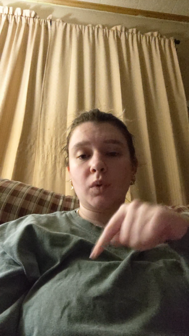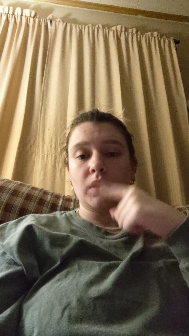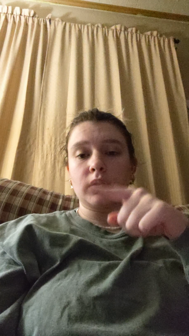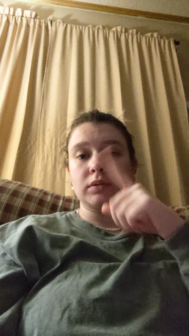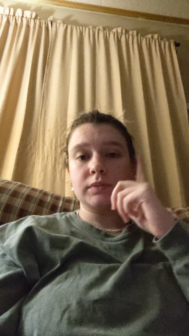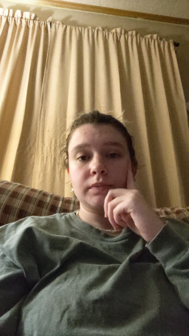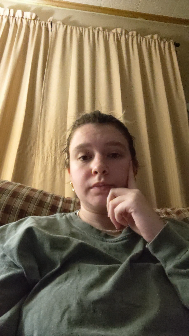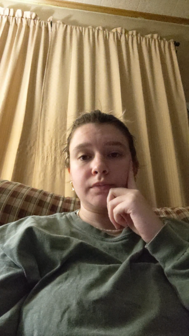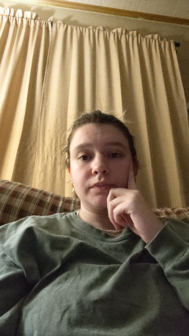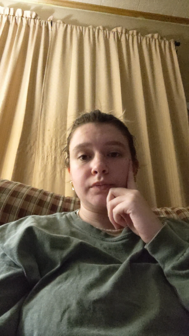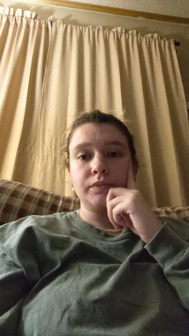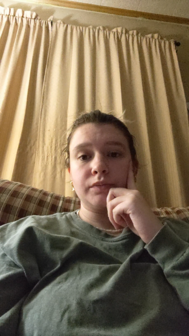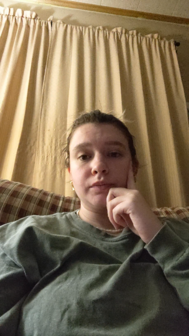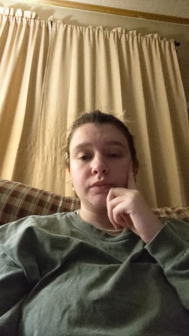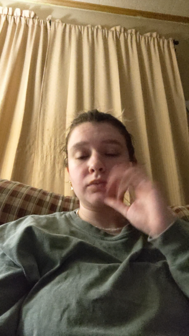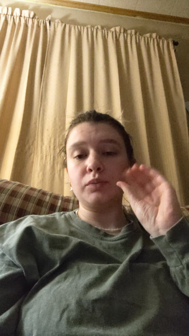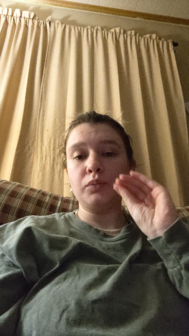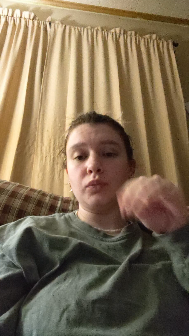put